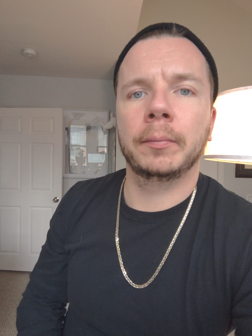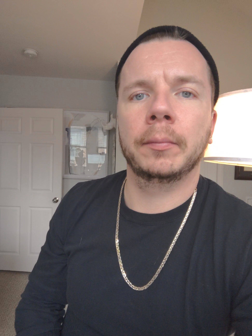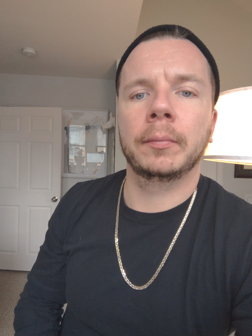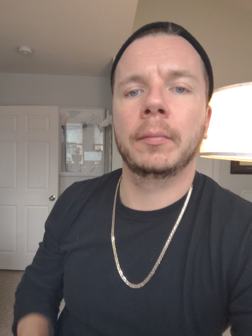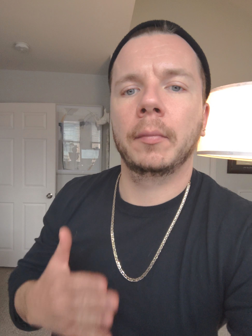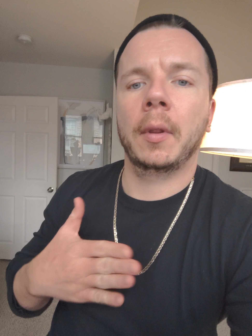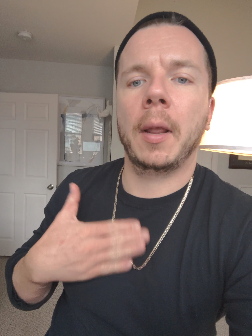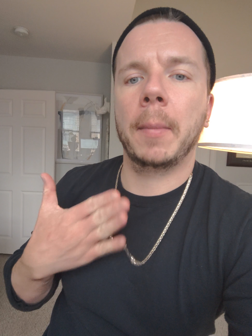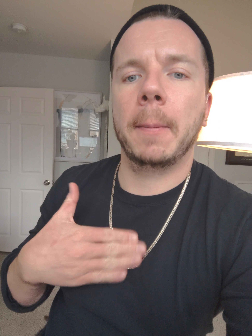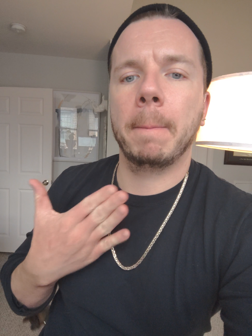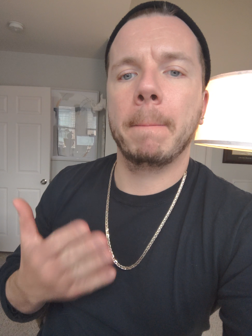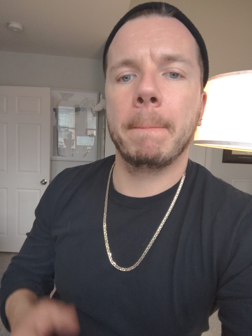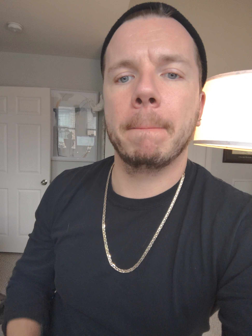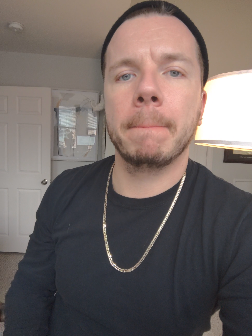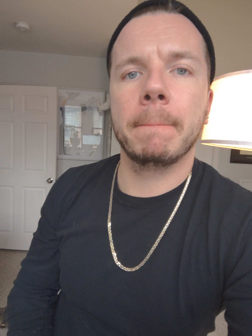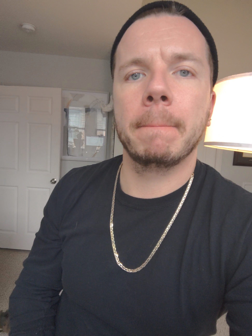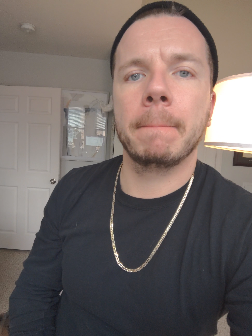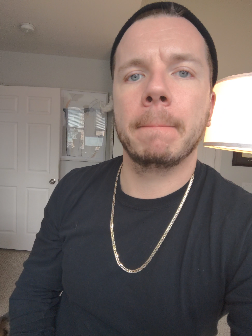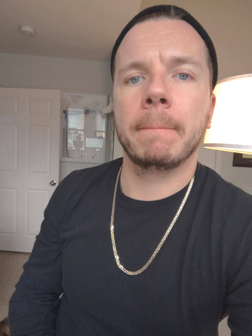happy